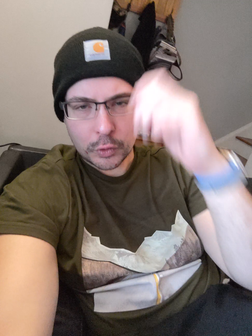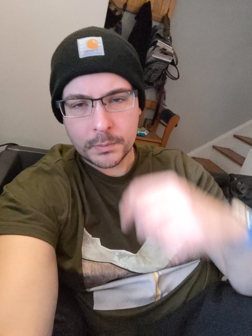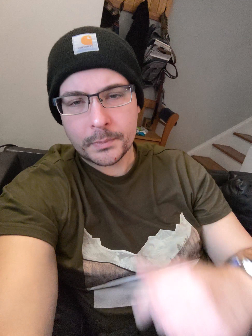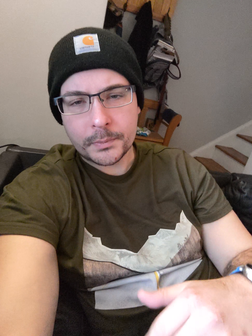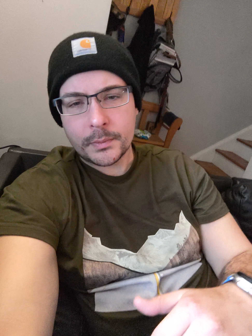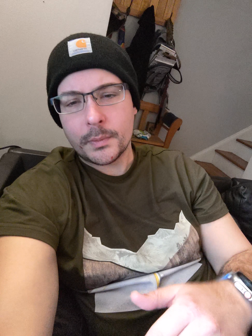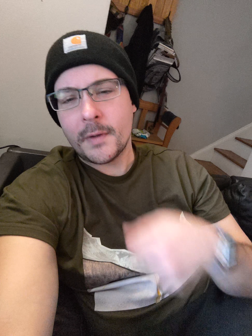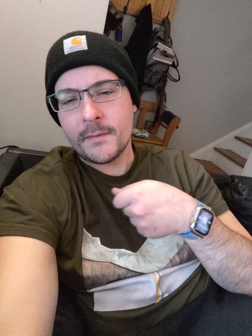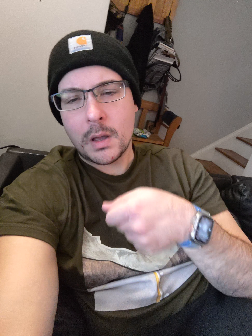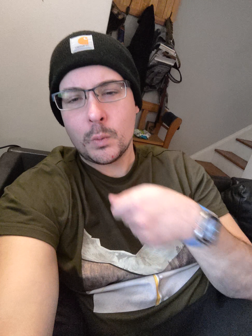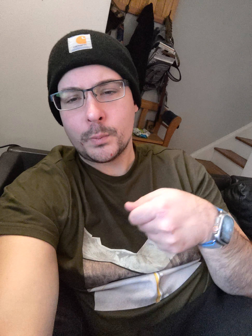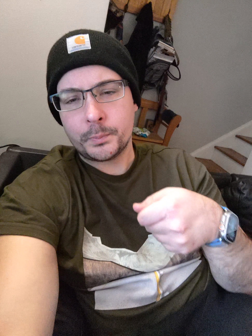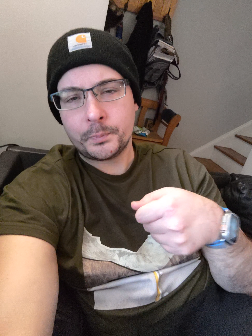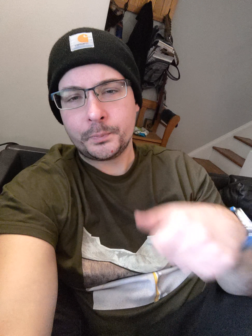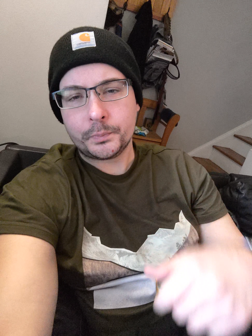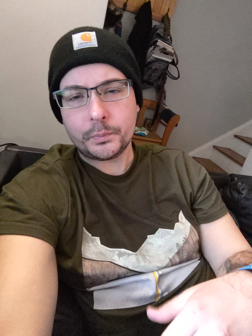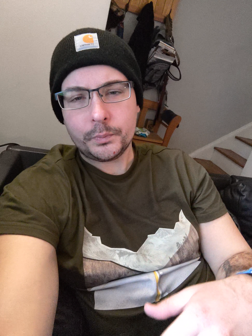vacuum